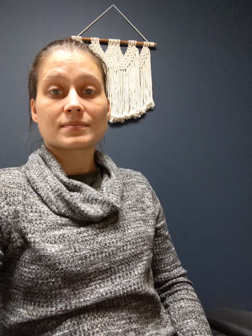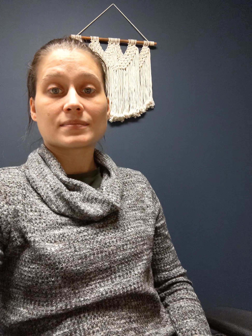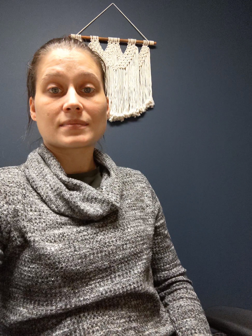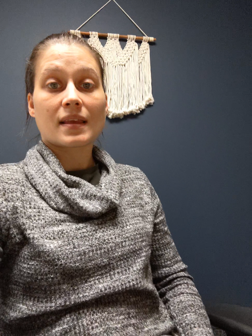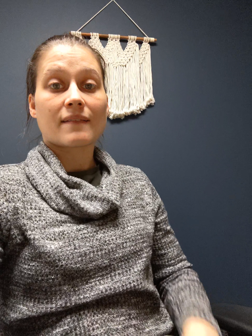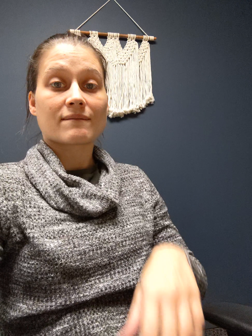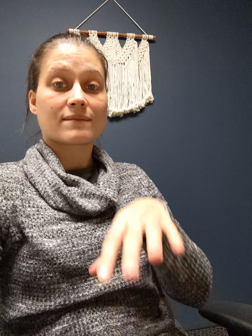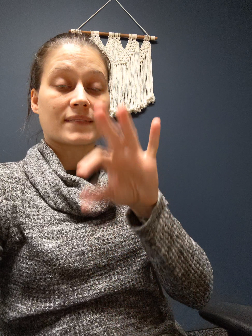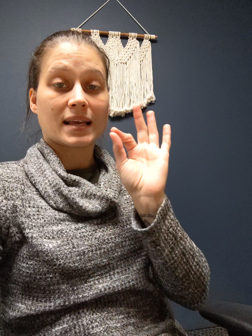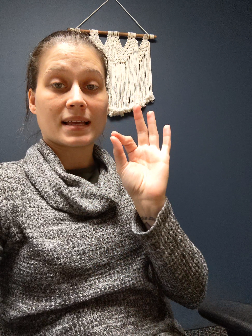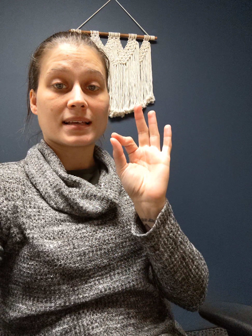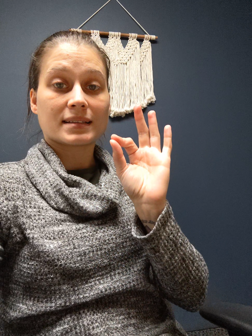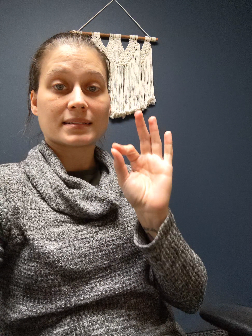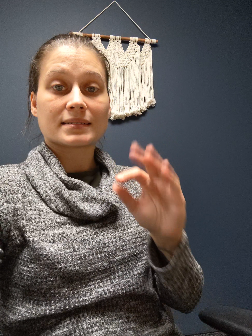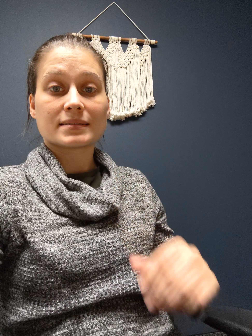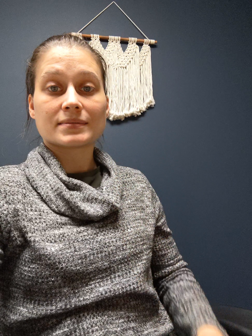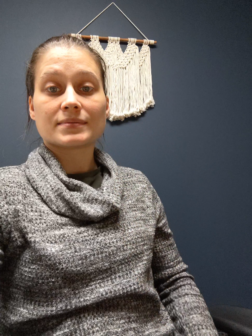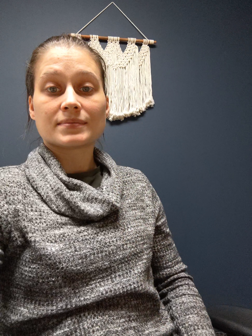find